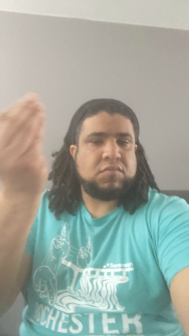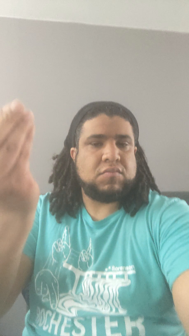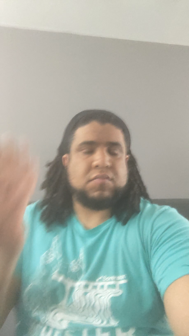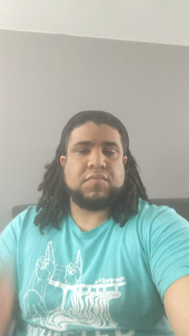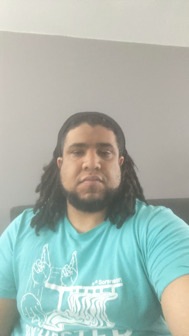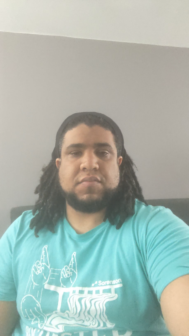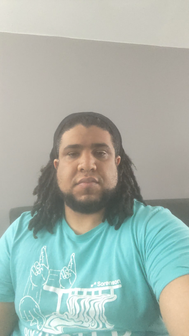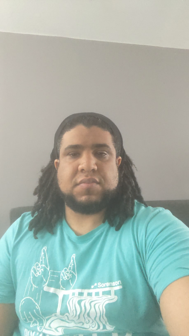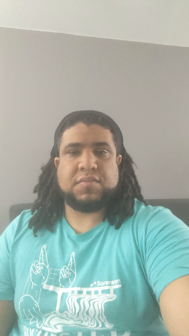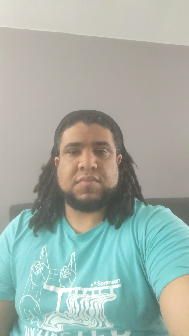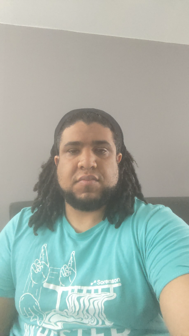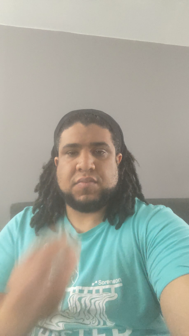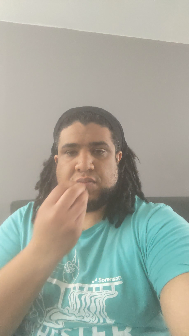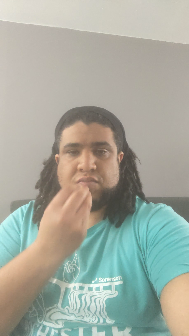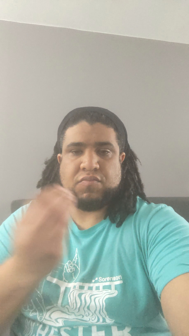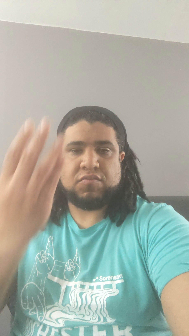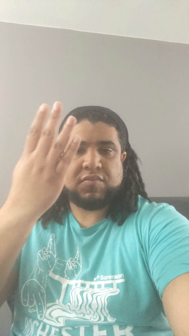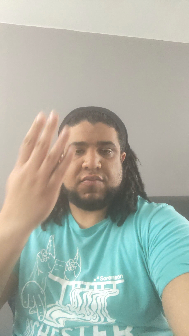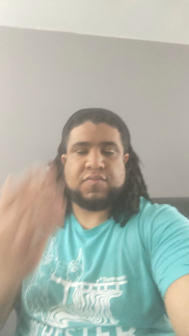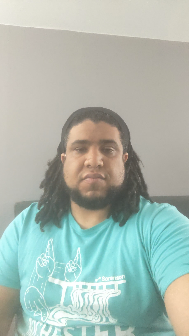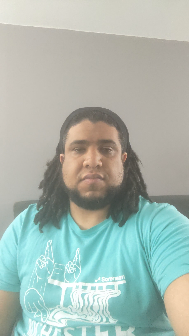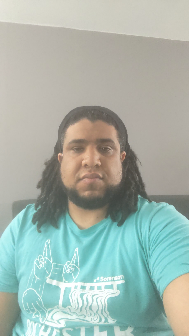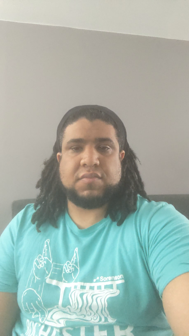breakfast